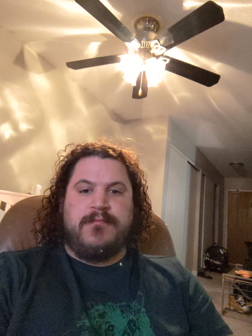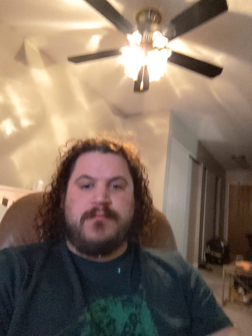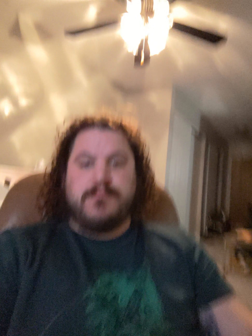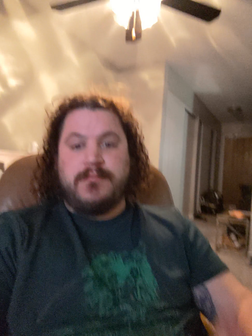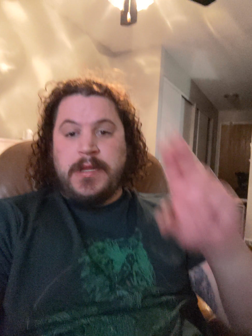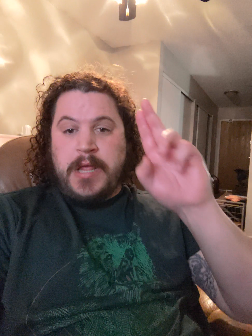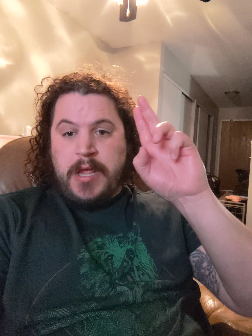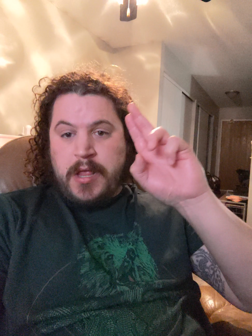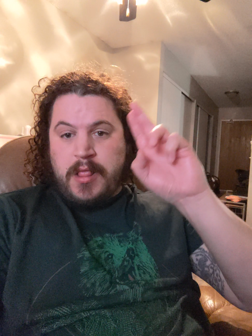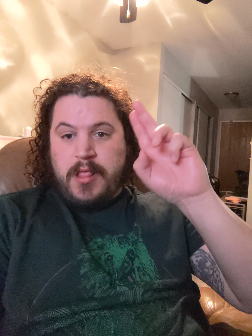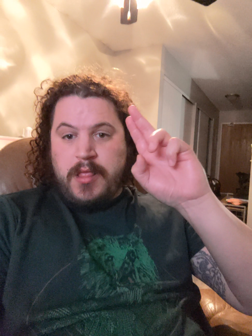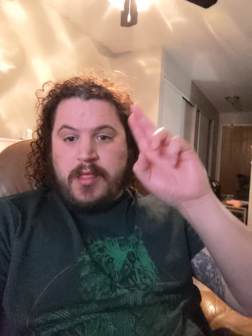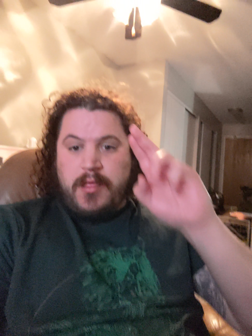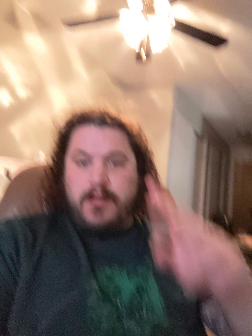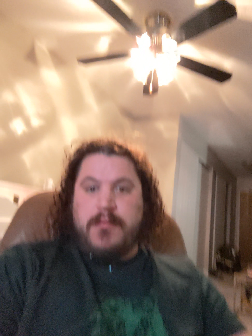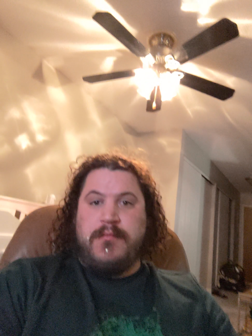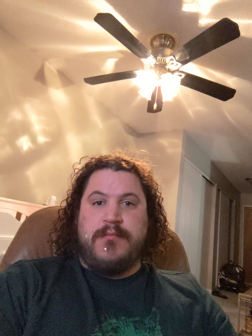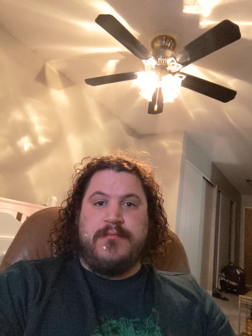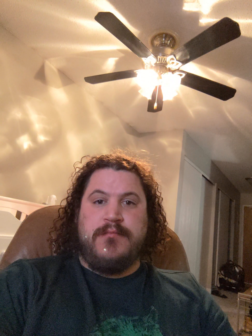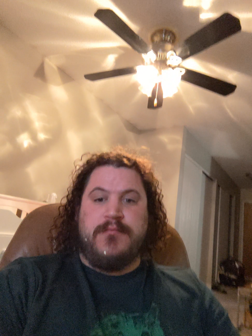uncle